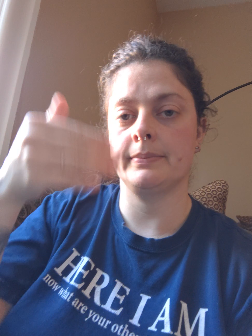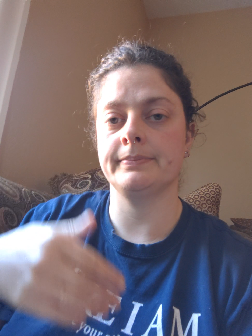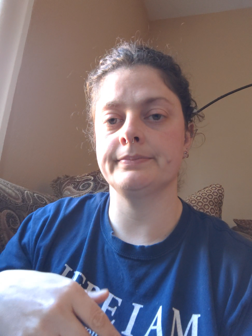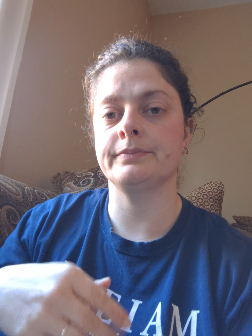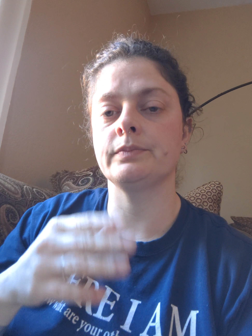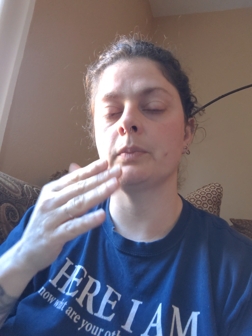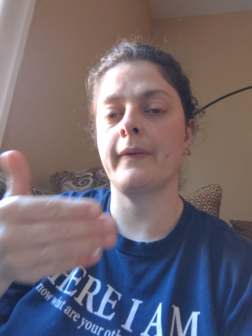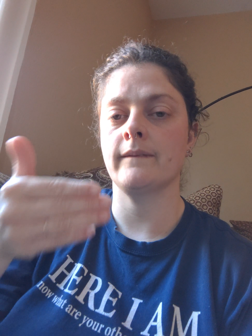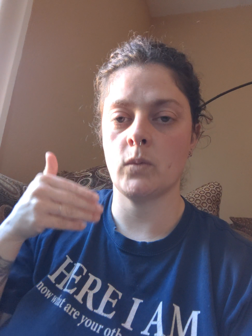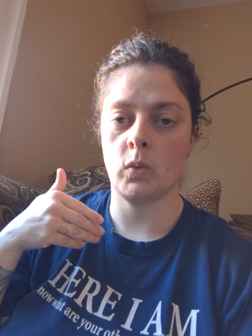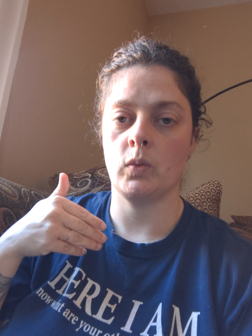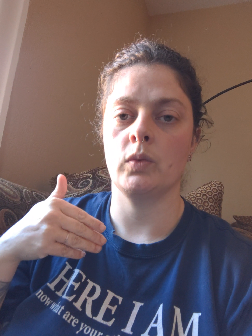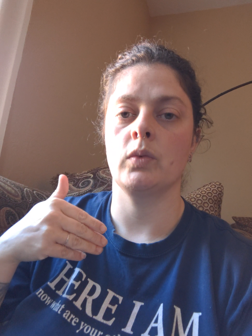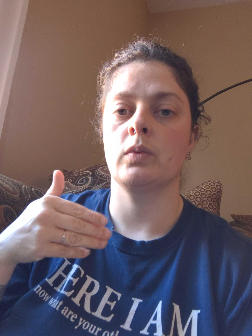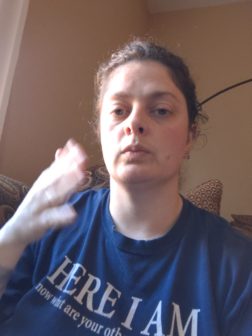before